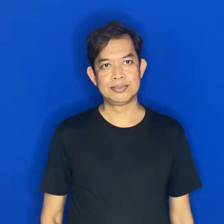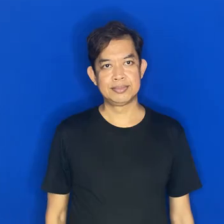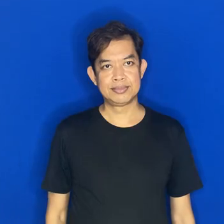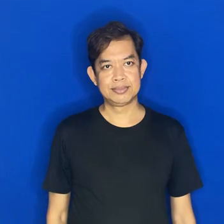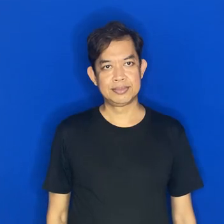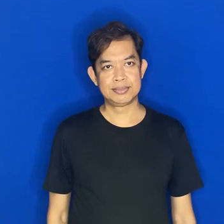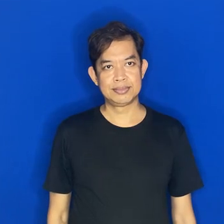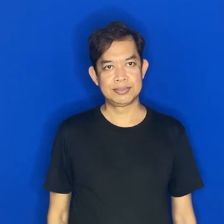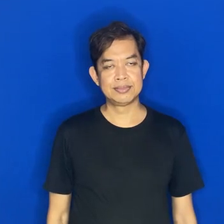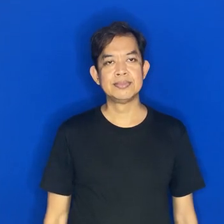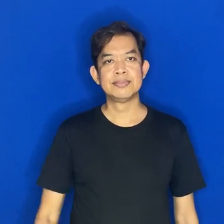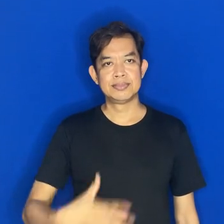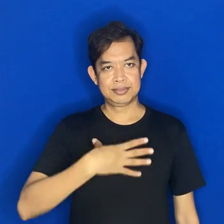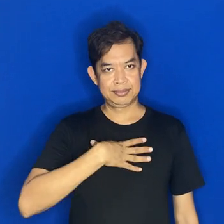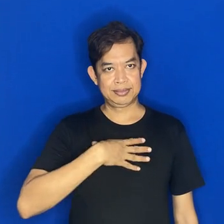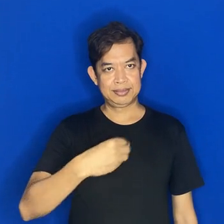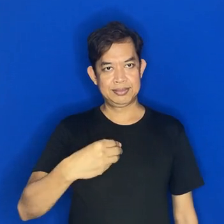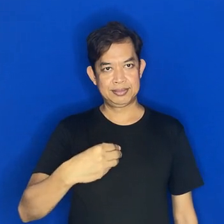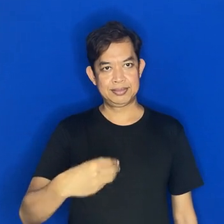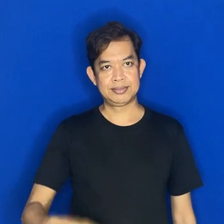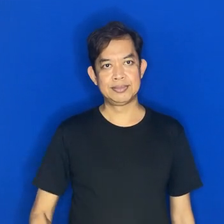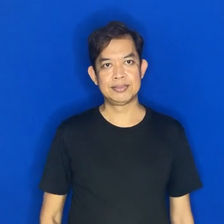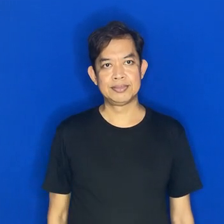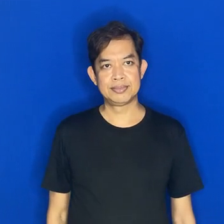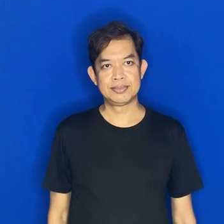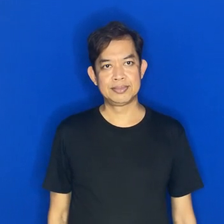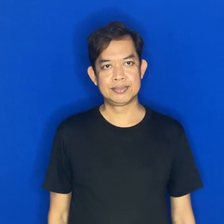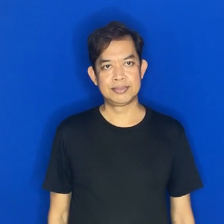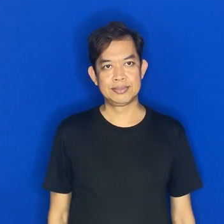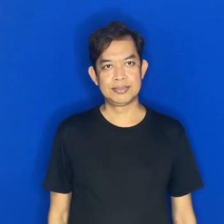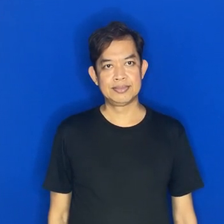white